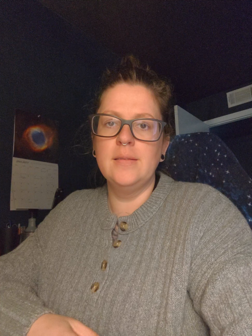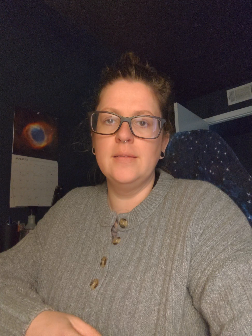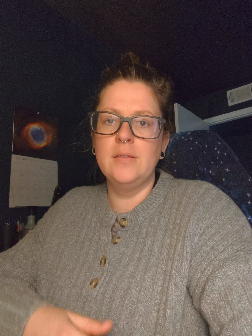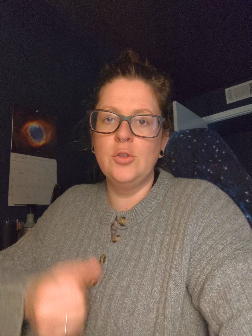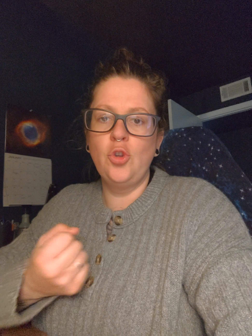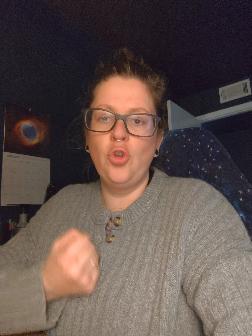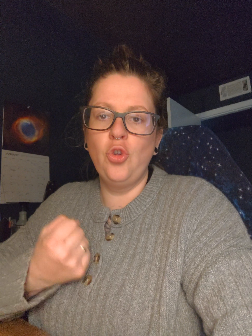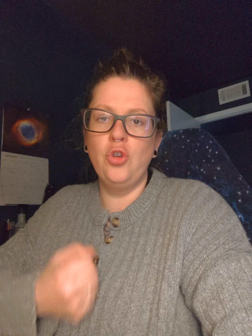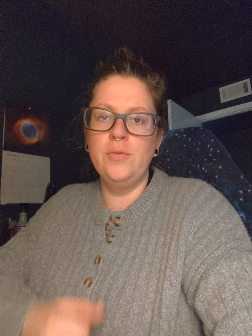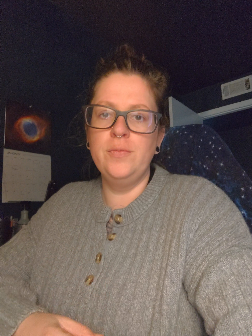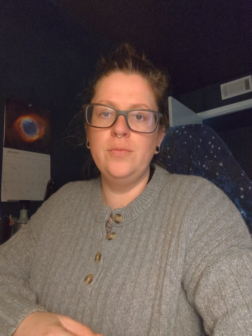car